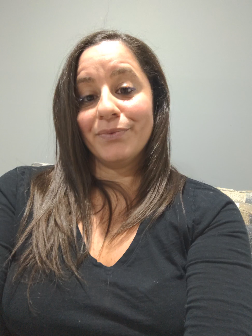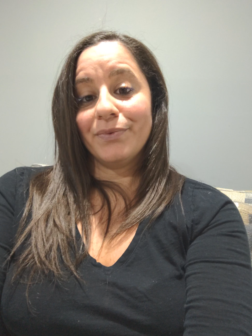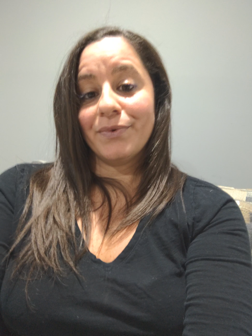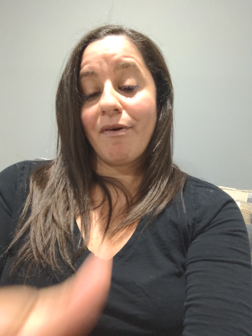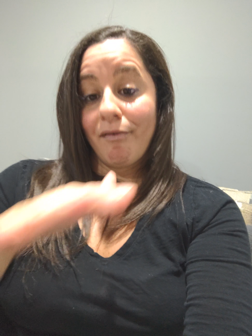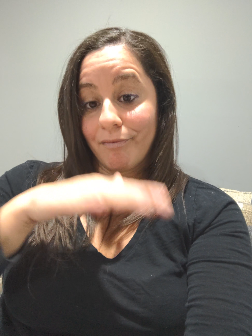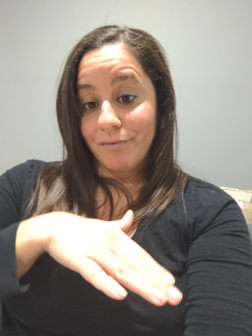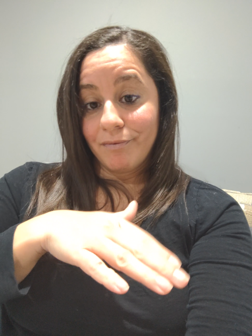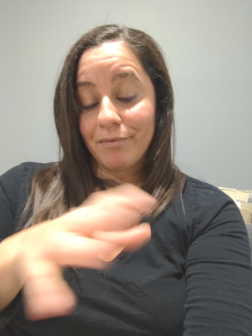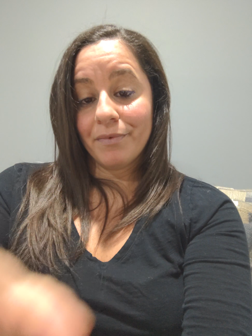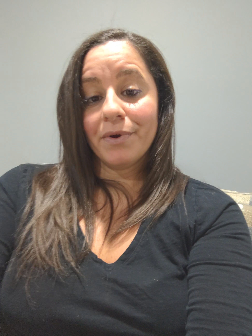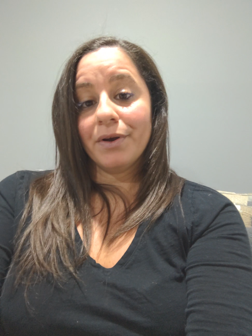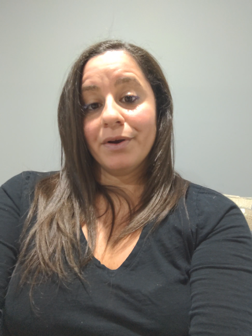on